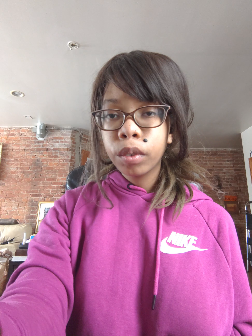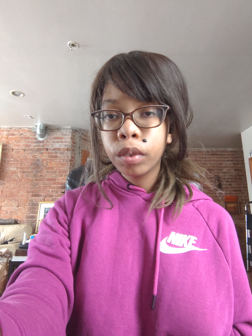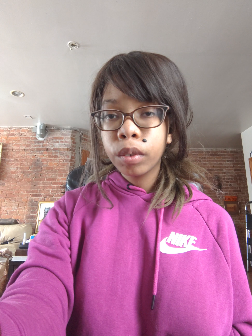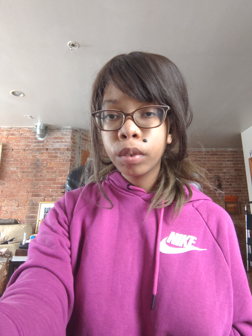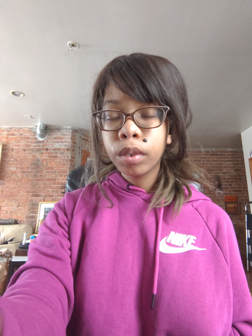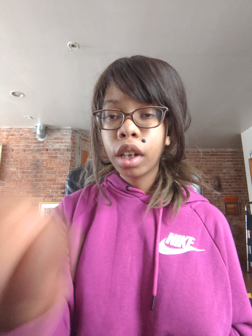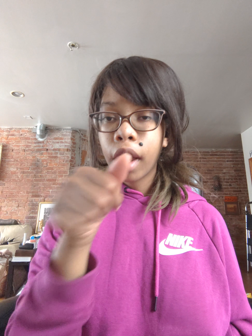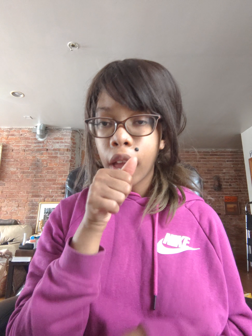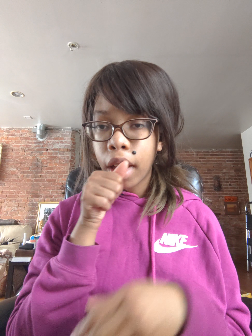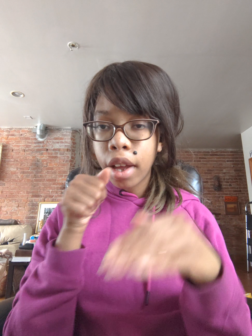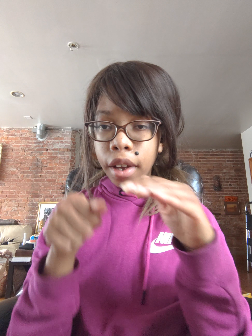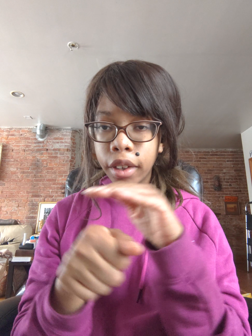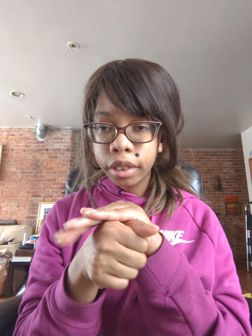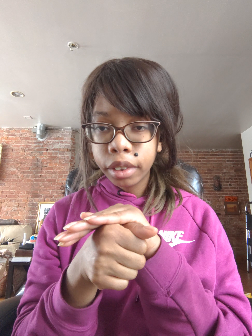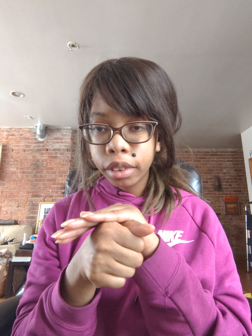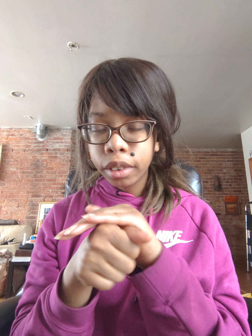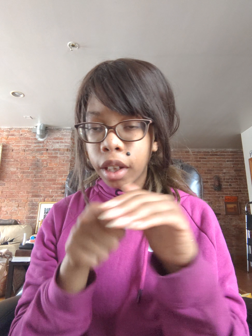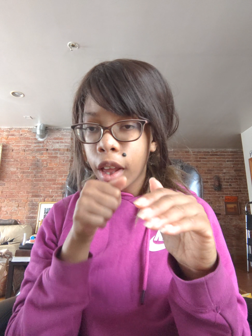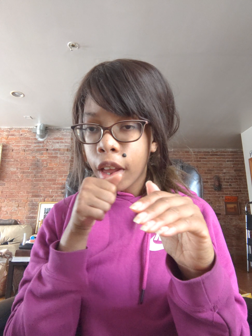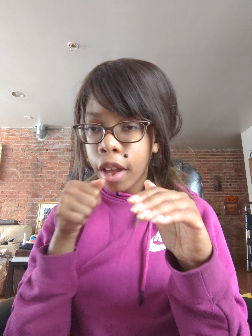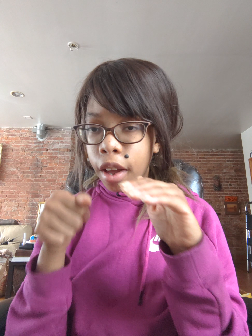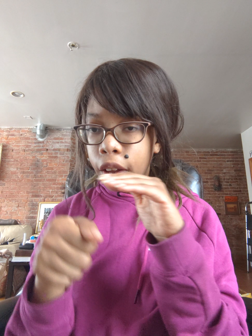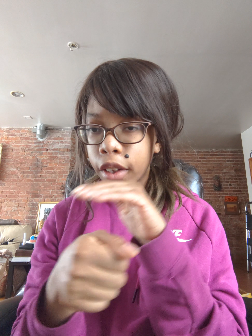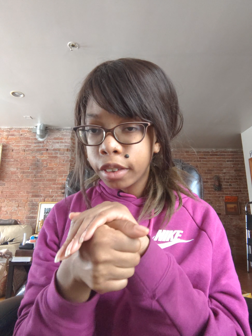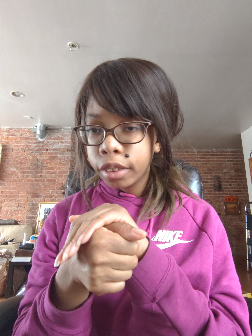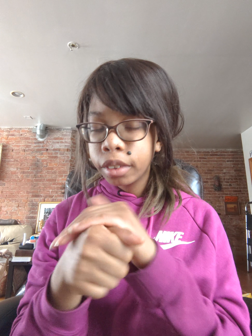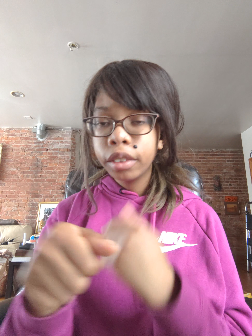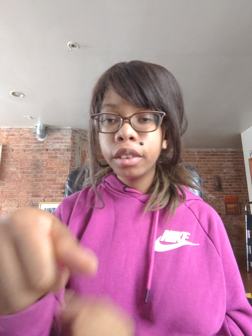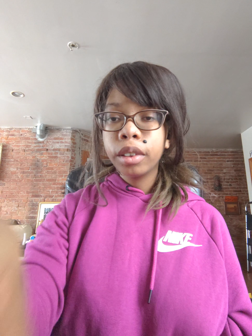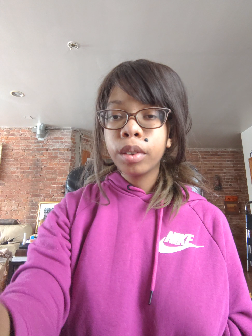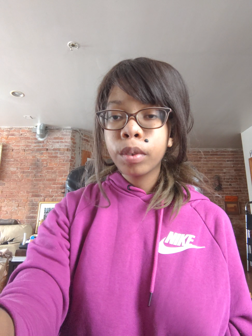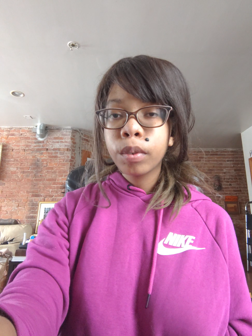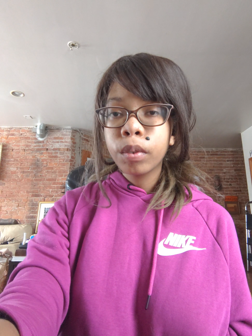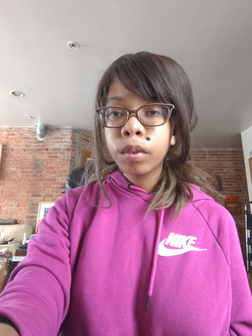hide